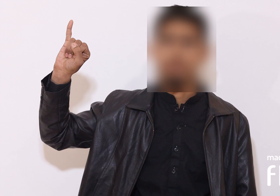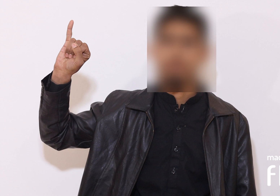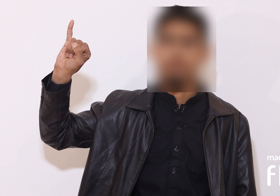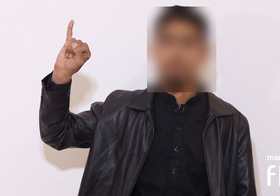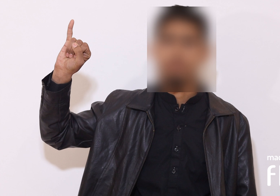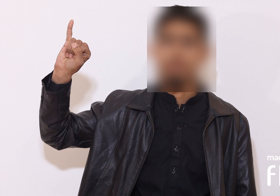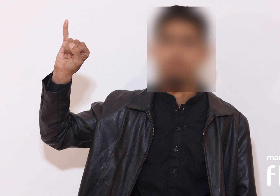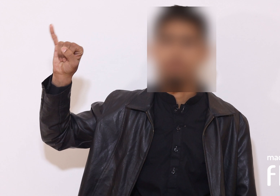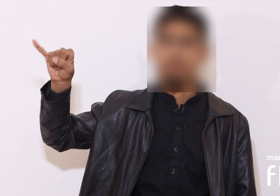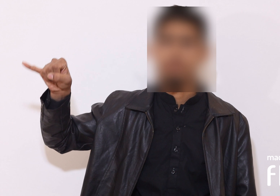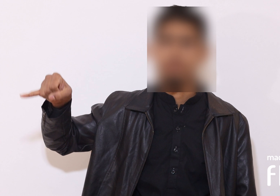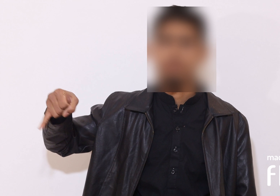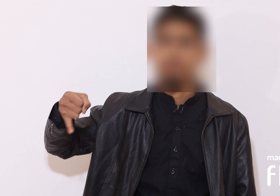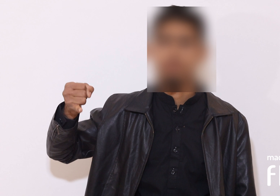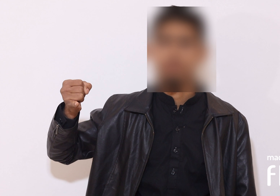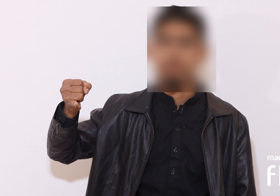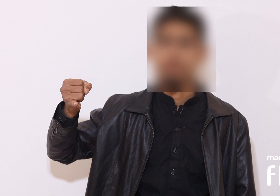ج